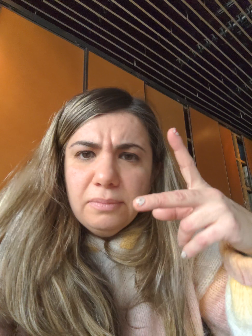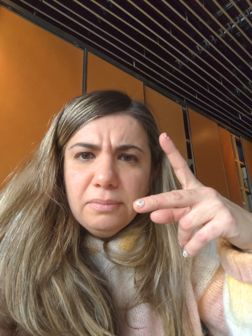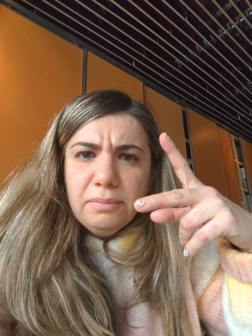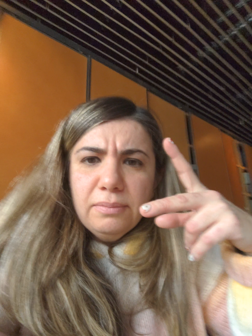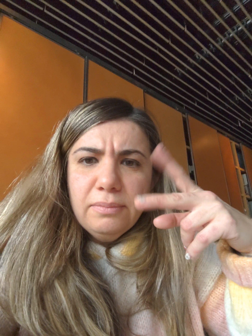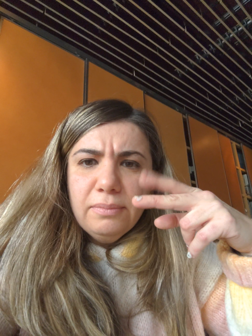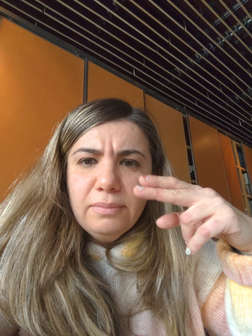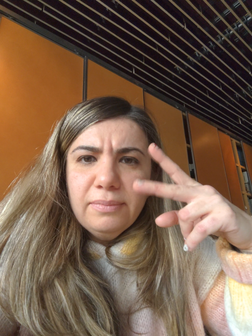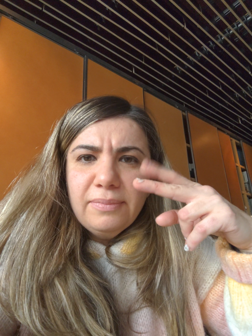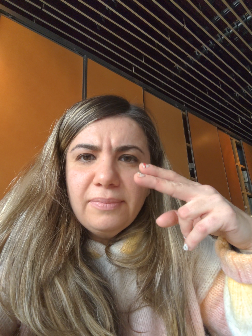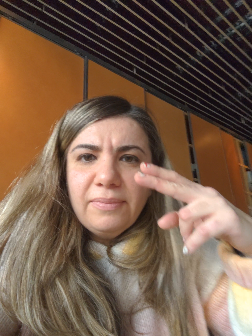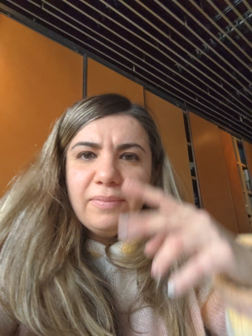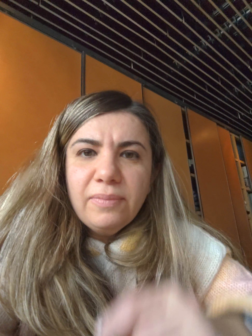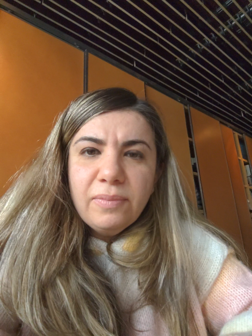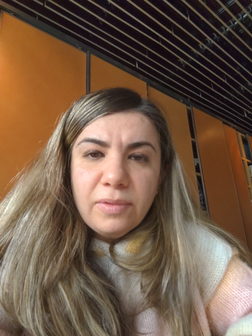scissors